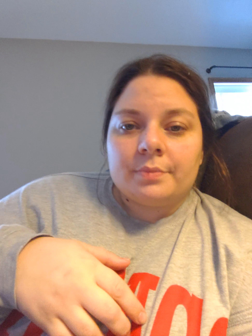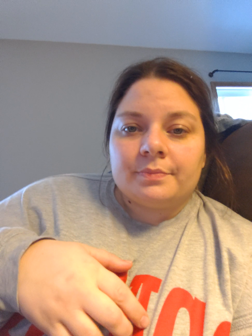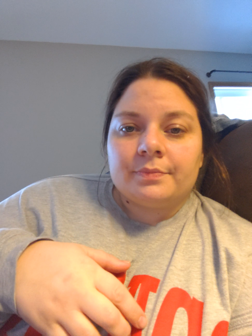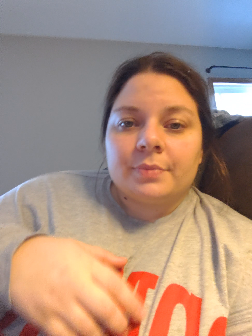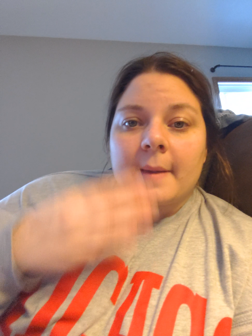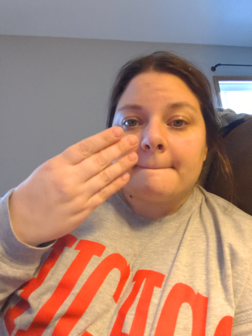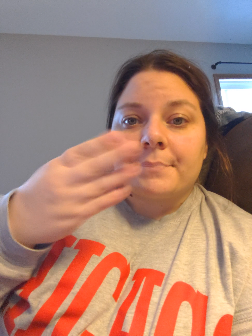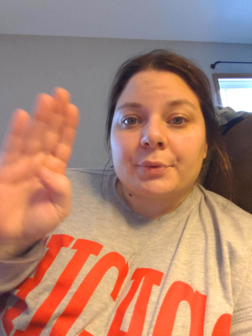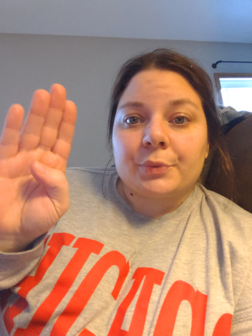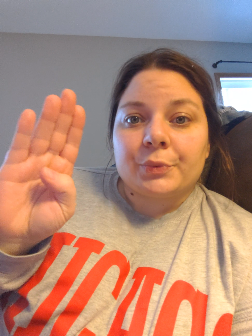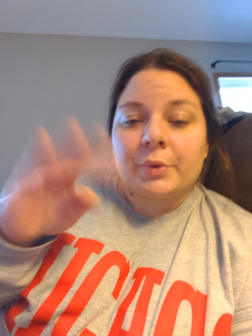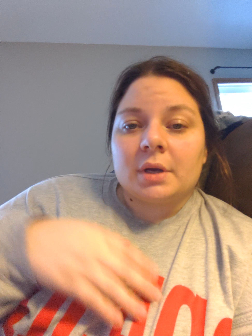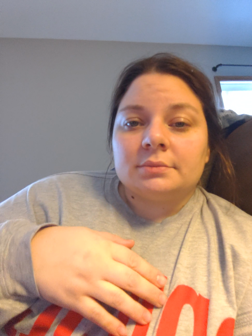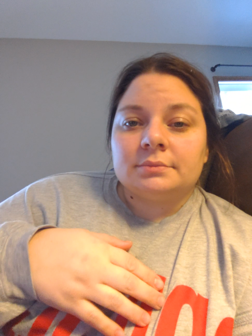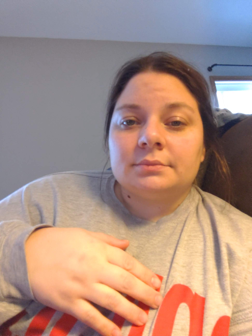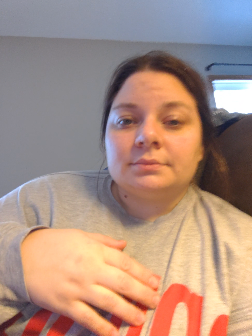blue